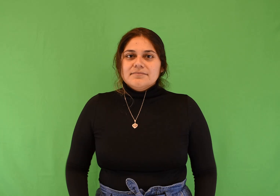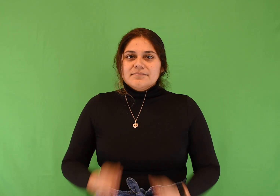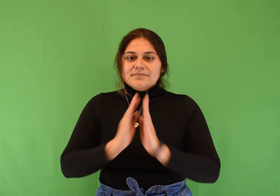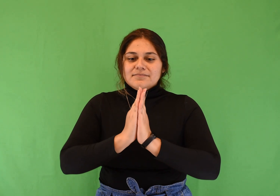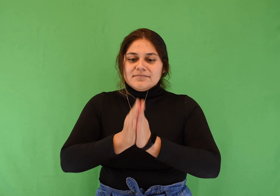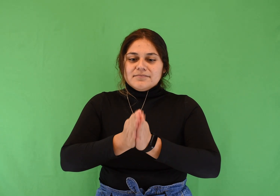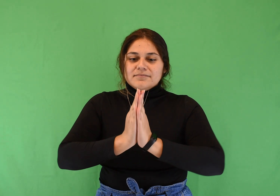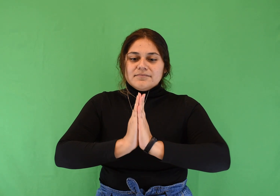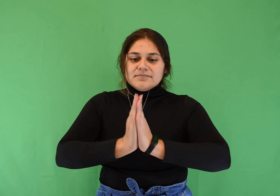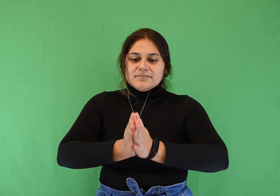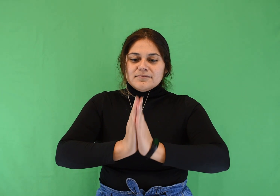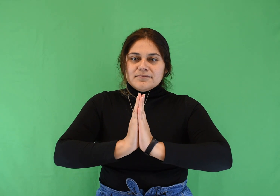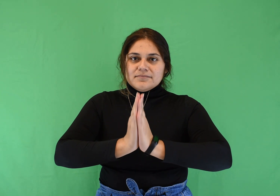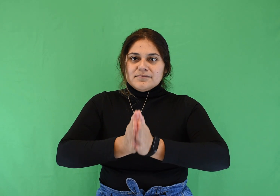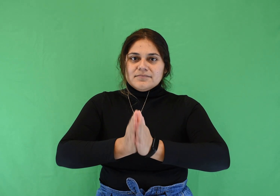por favor